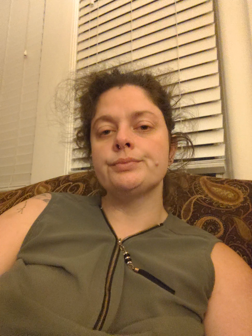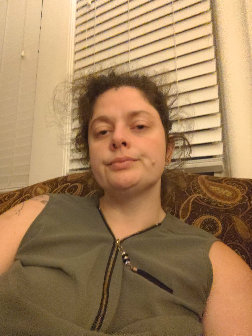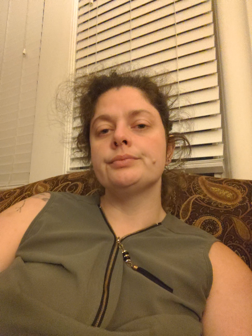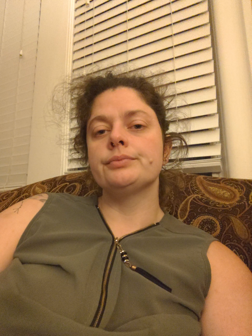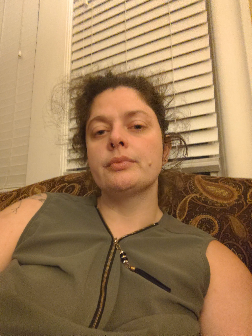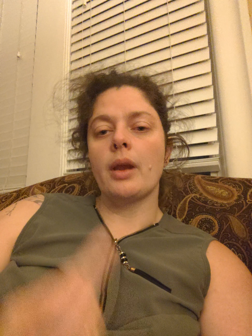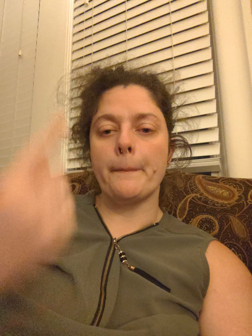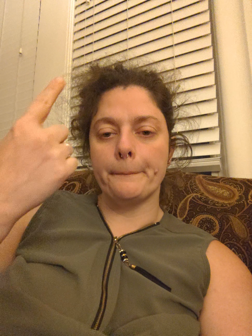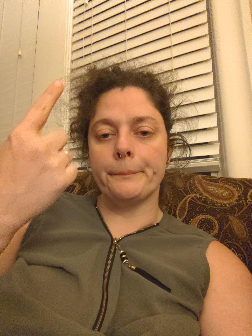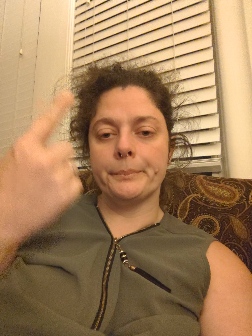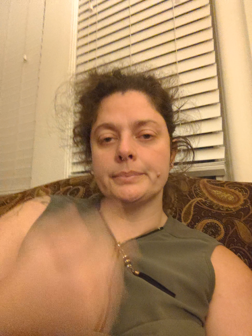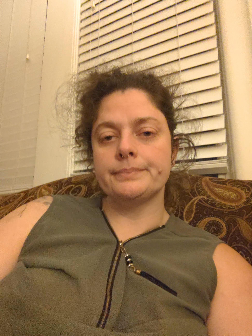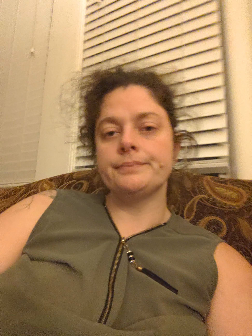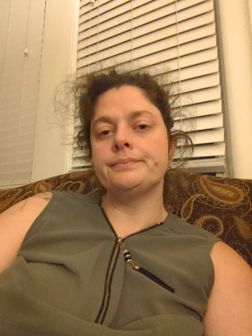up